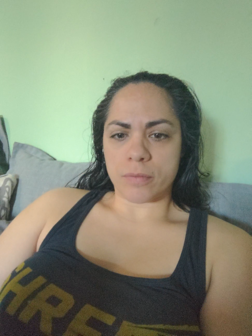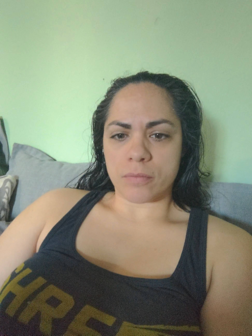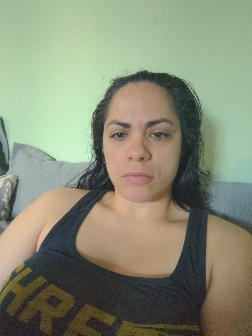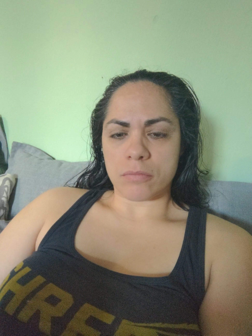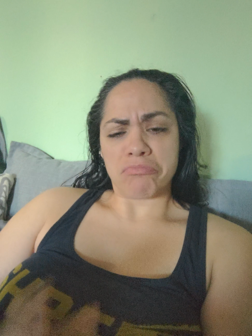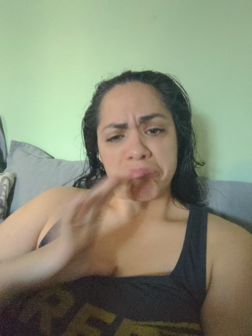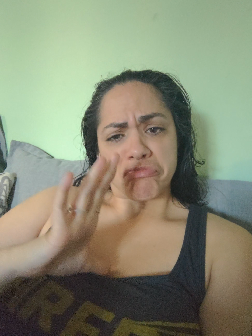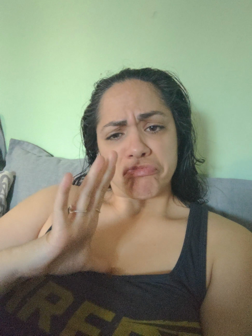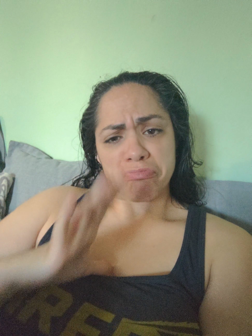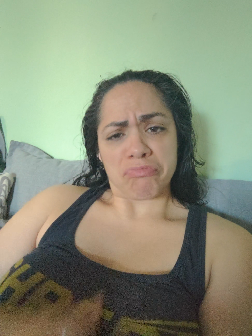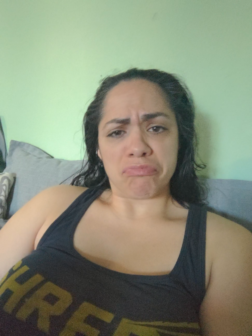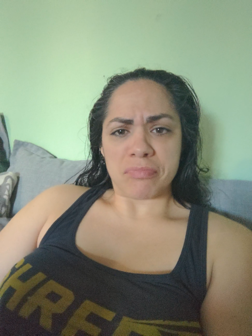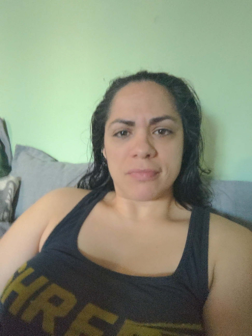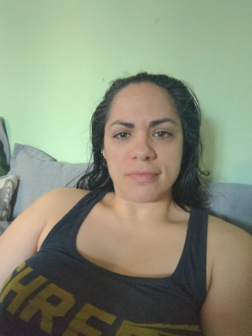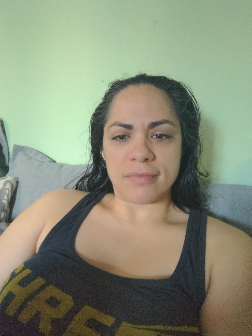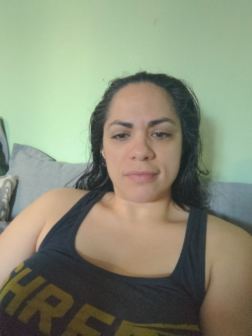fine